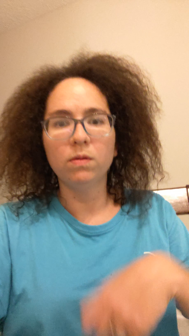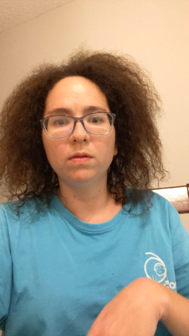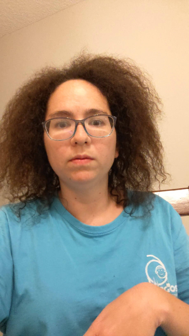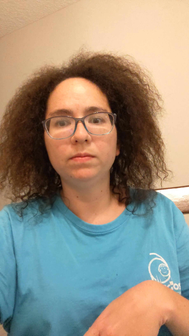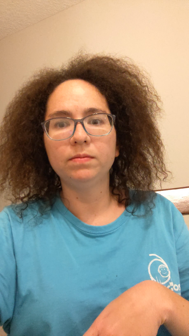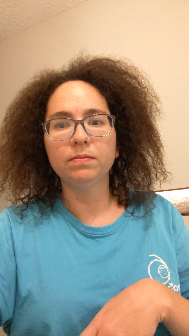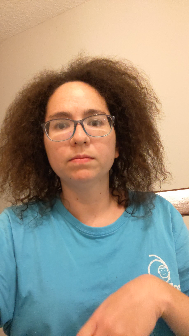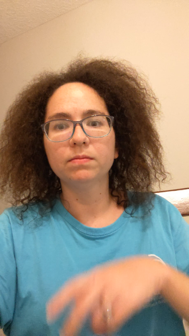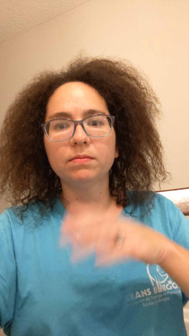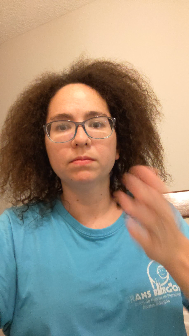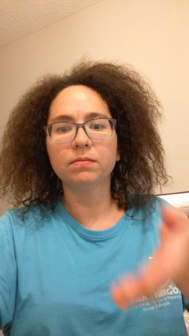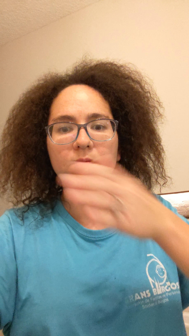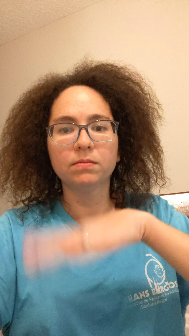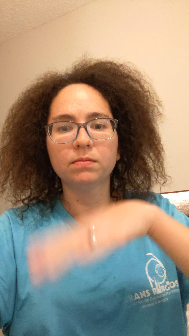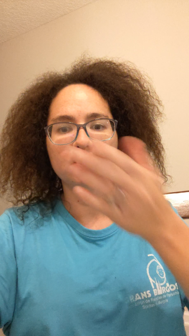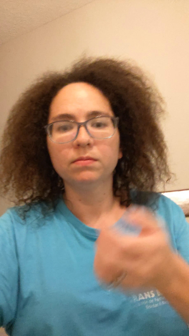kitchen